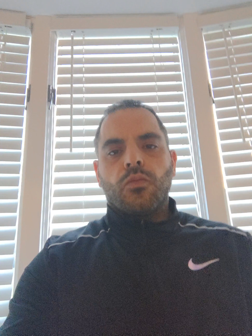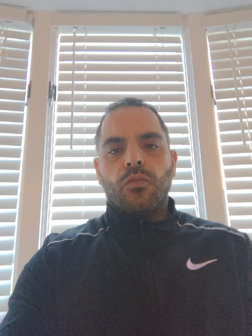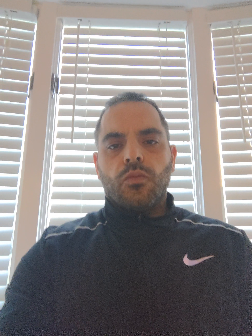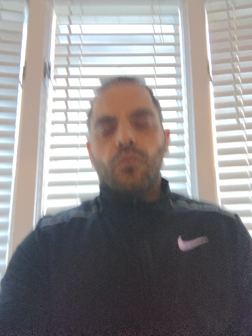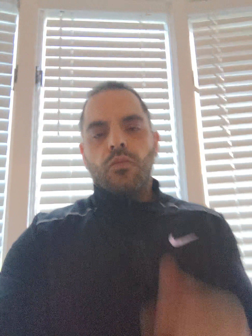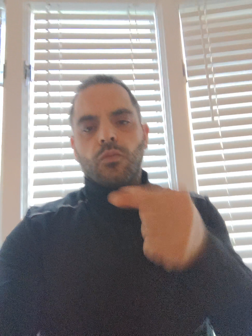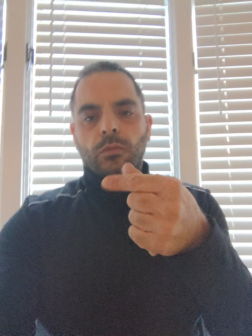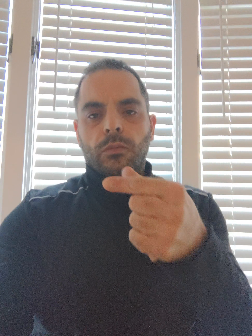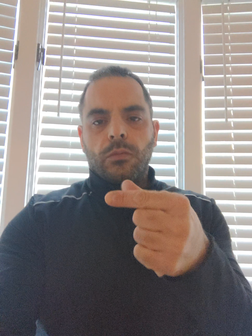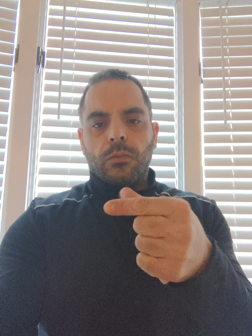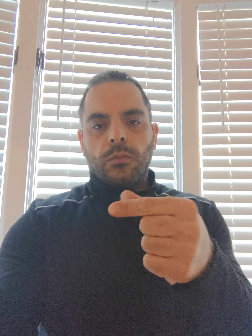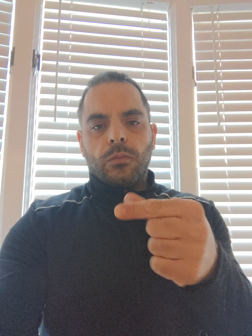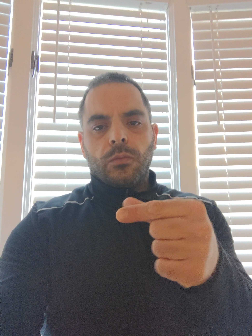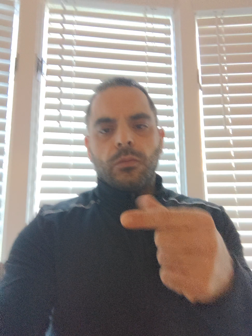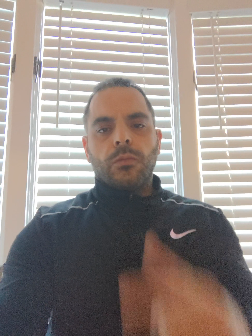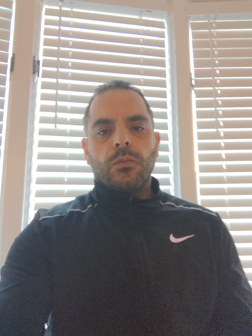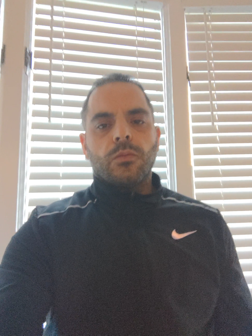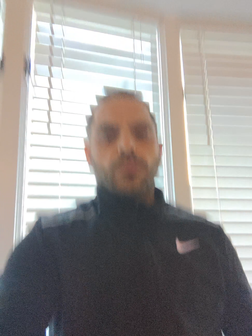green